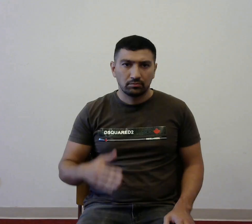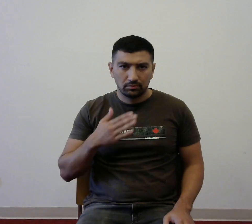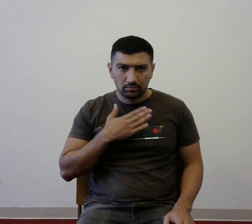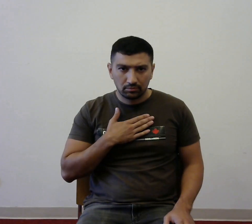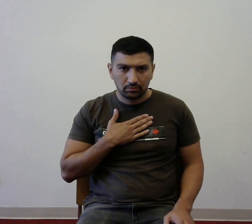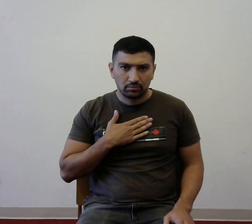mən